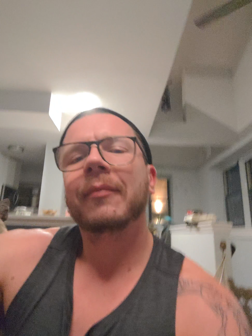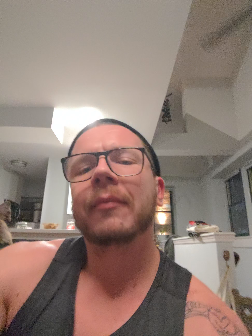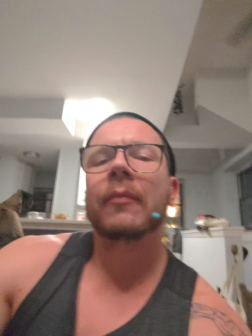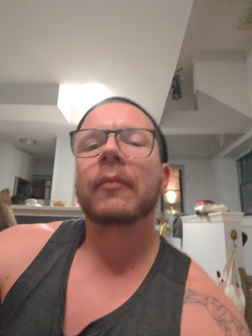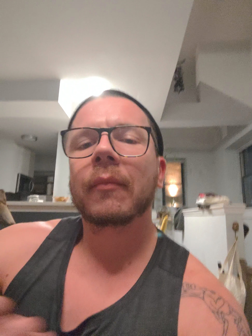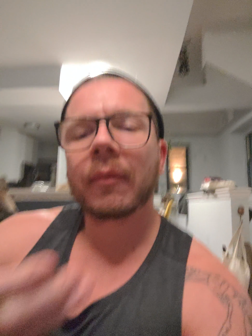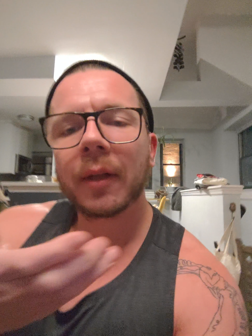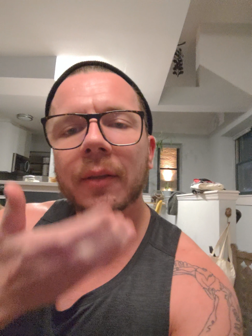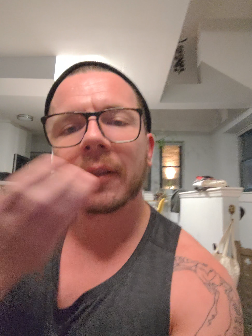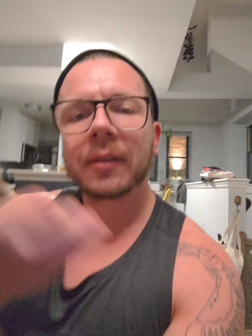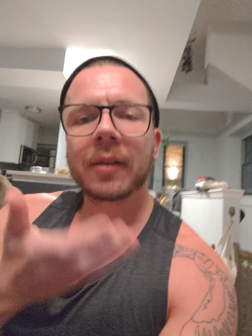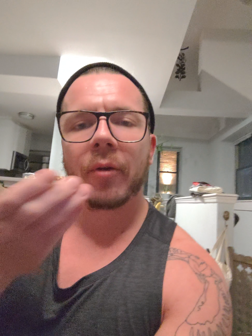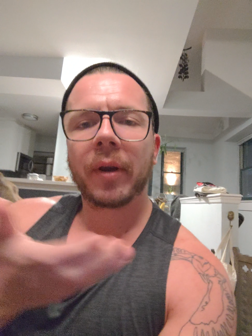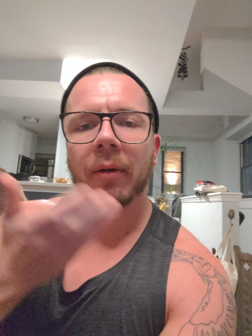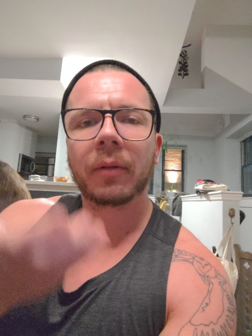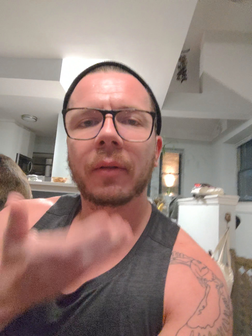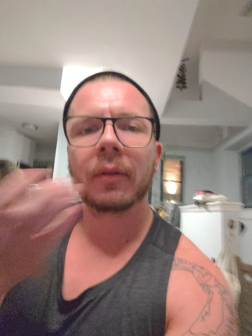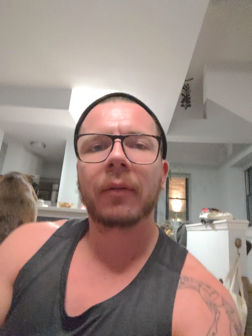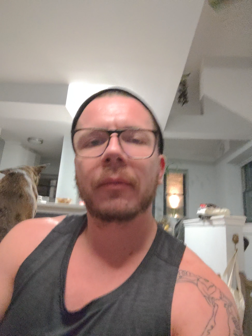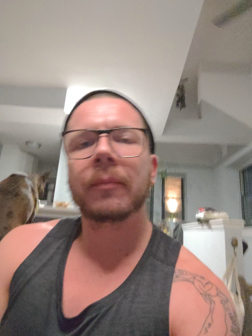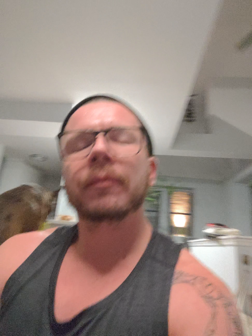cereal